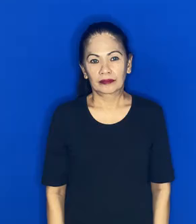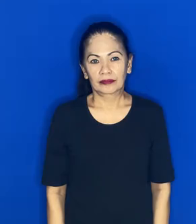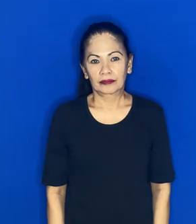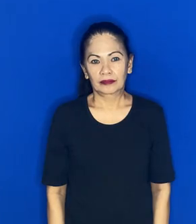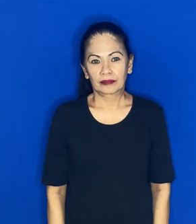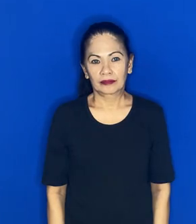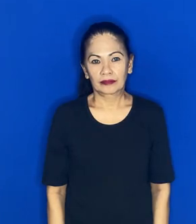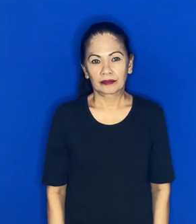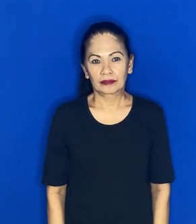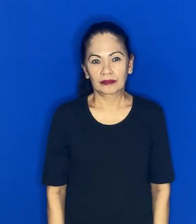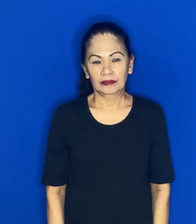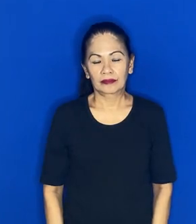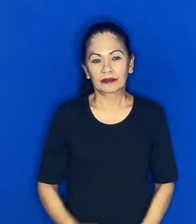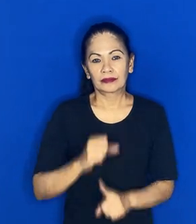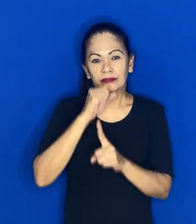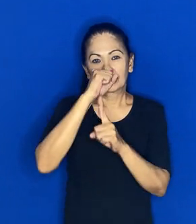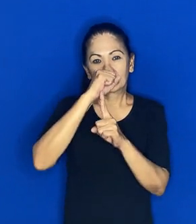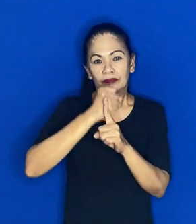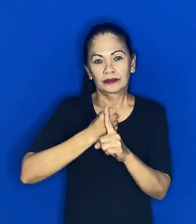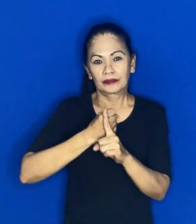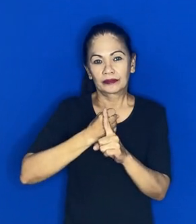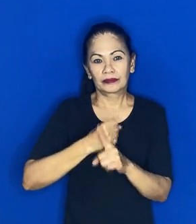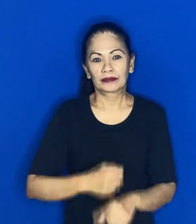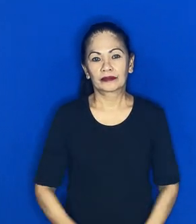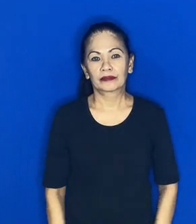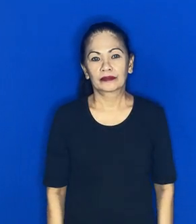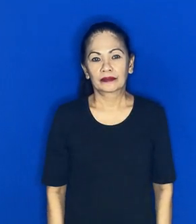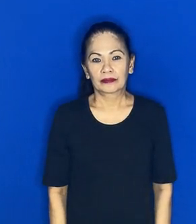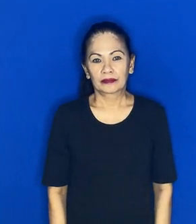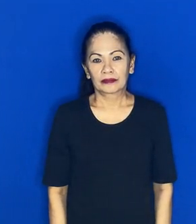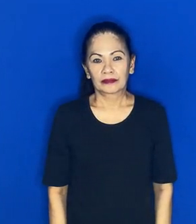september